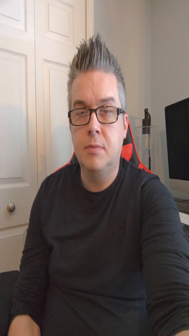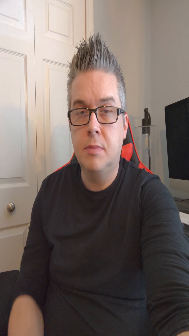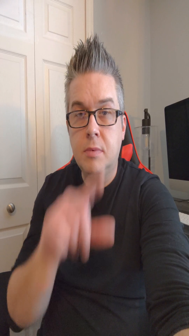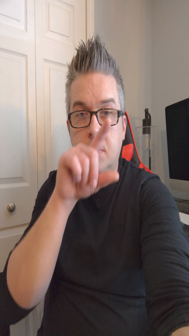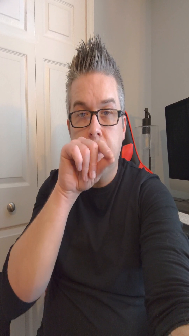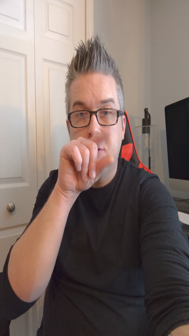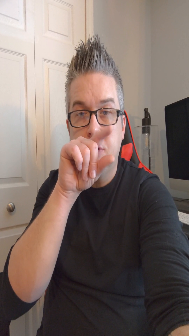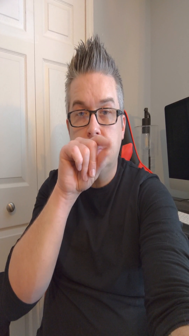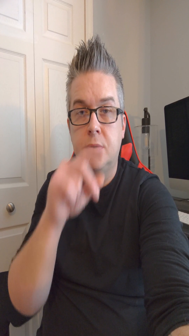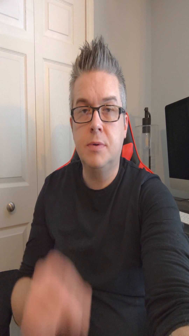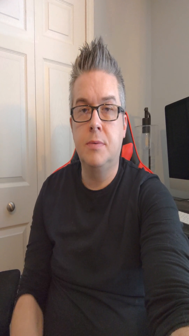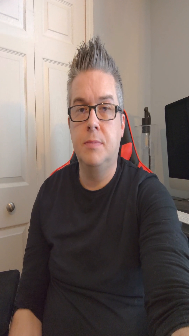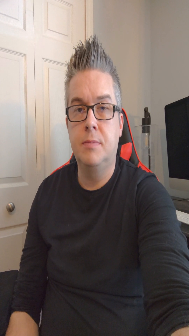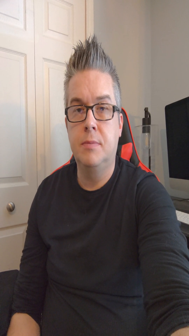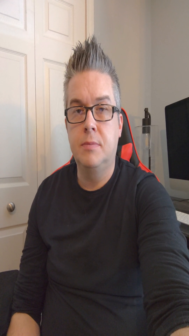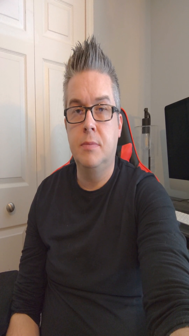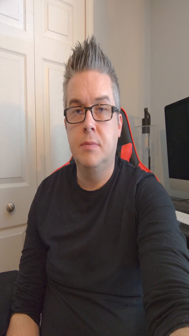bird